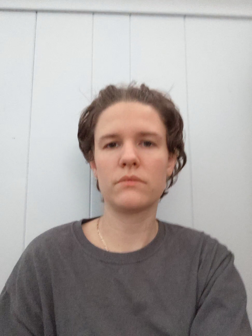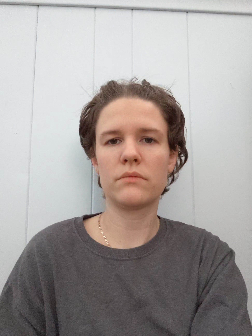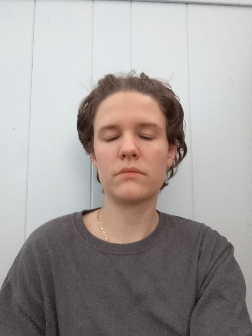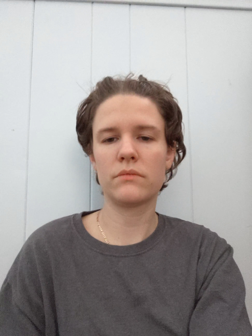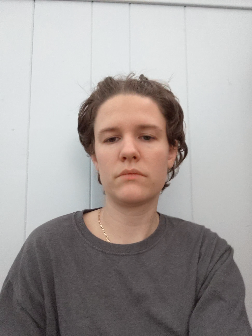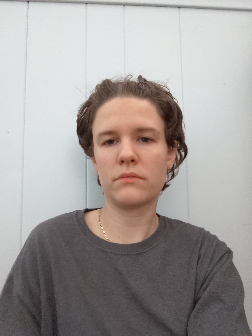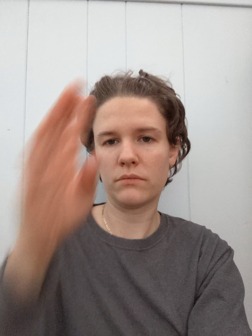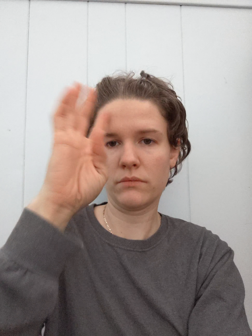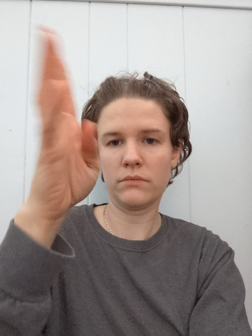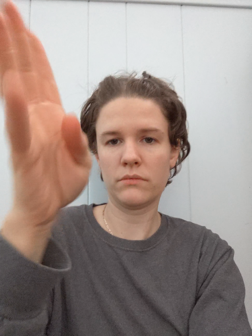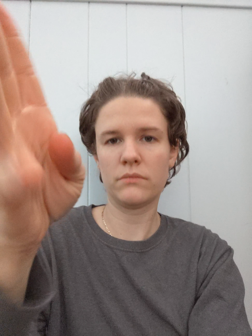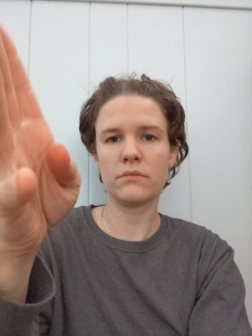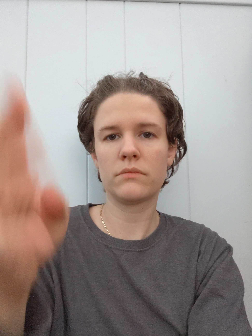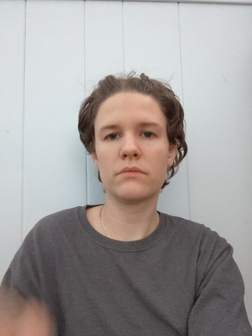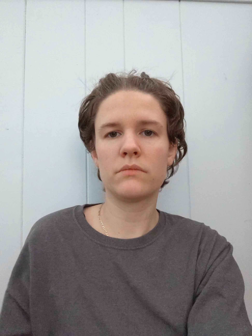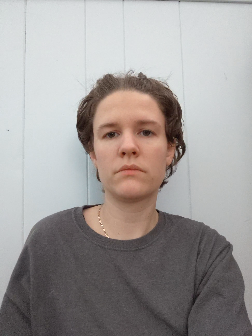pretend